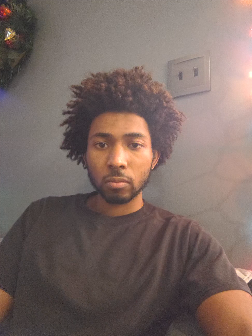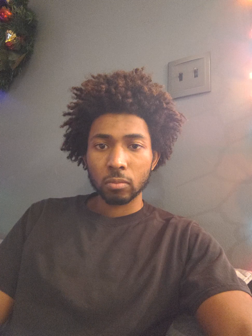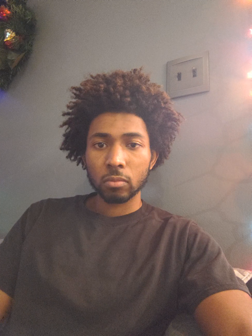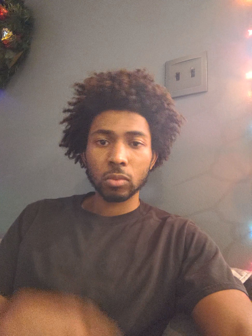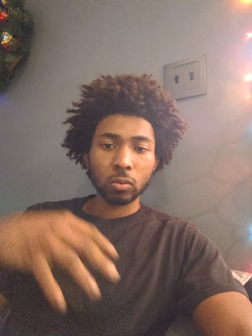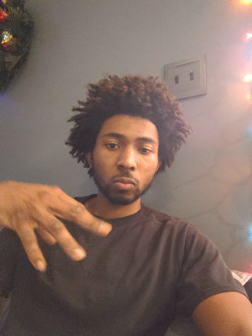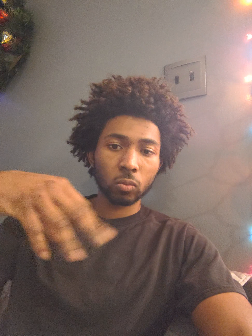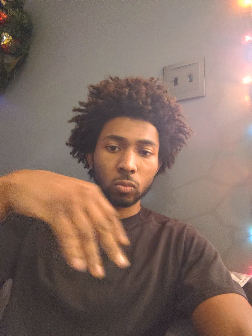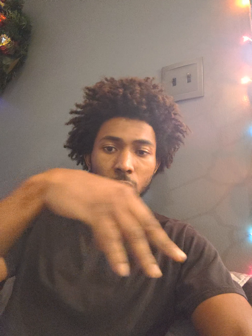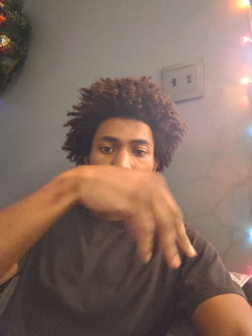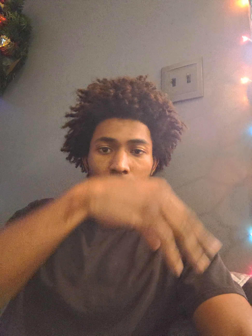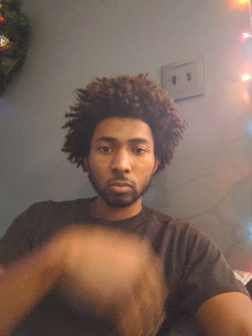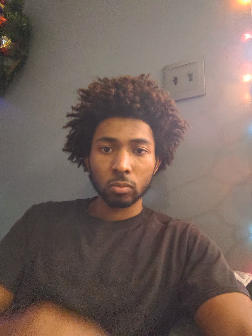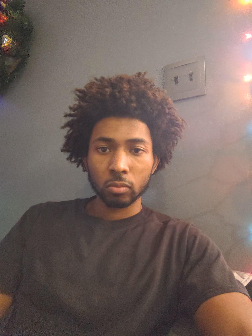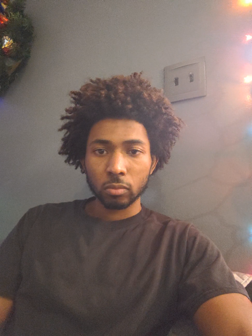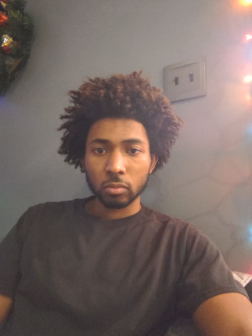vacuum